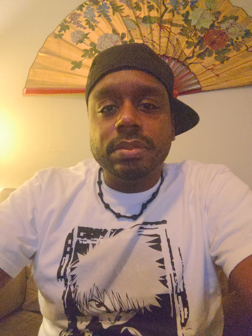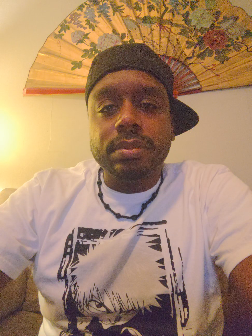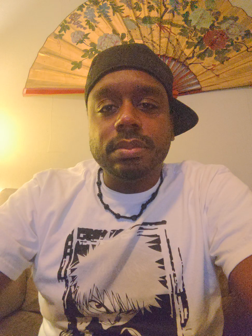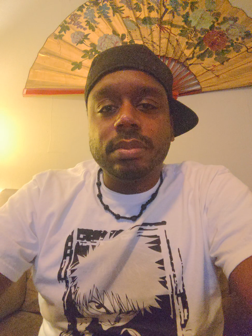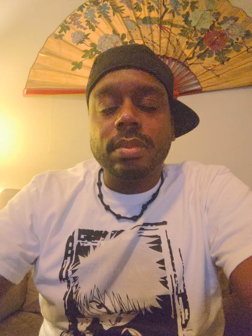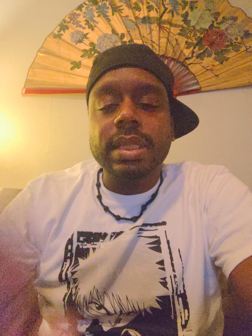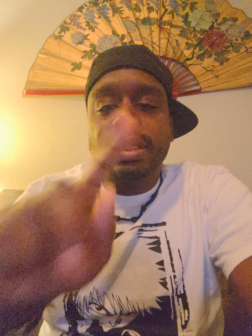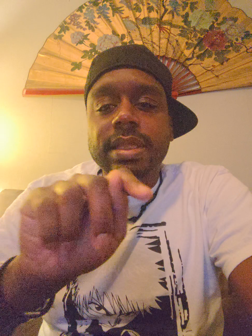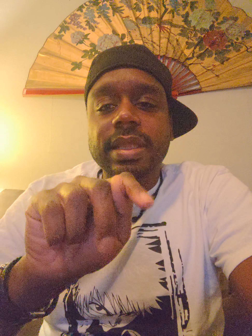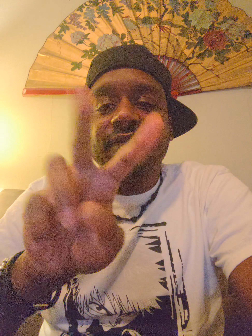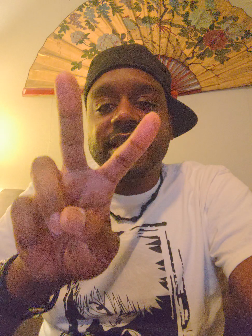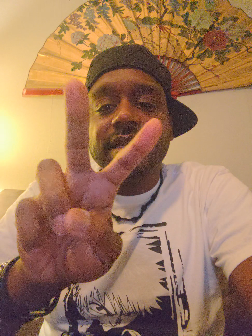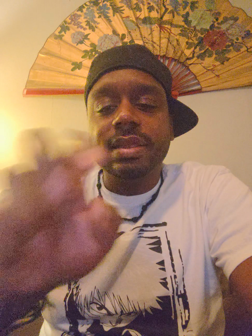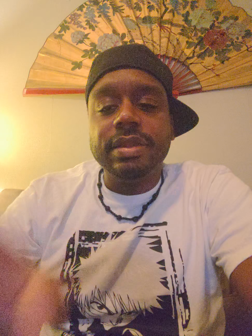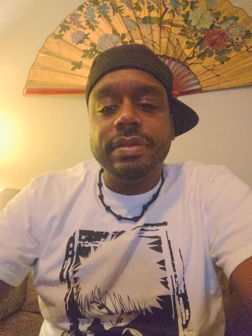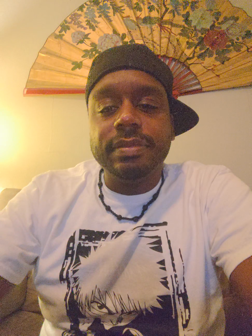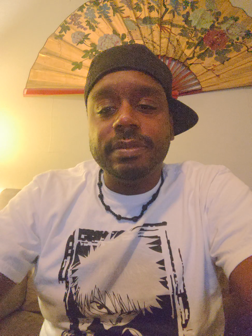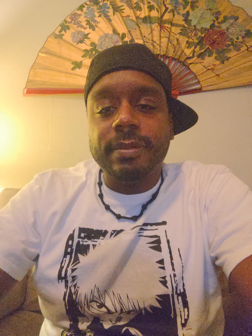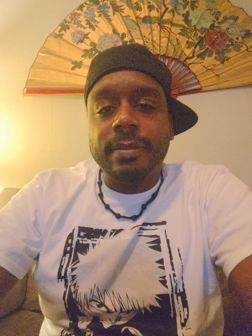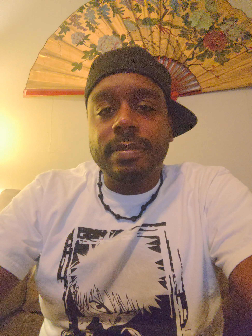TV